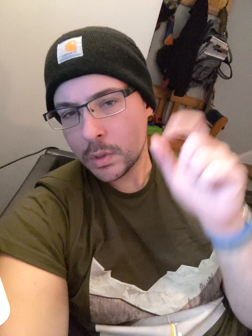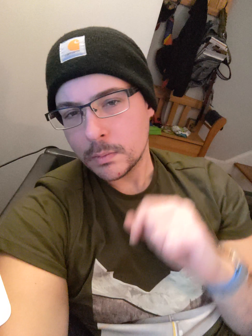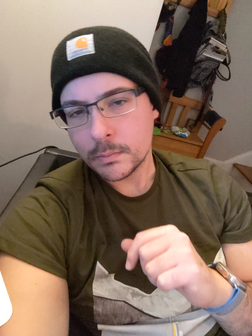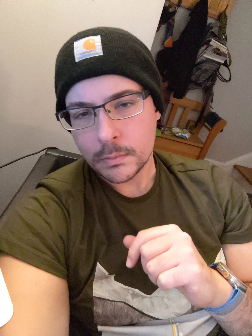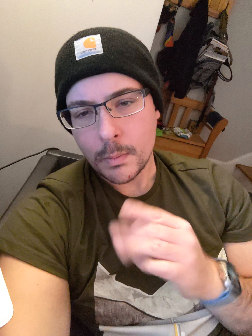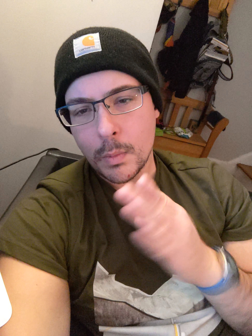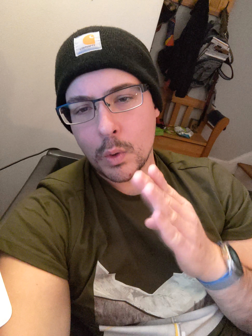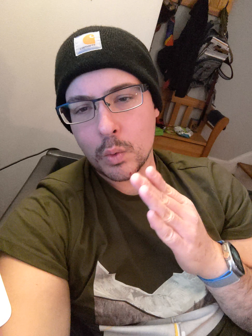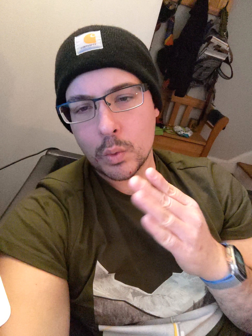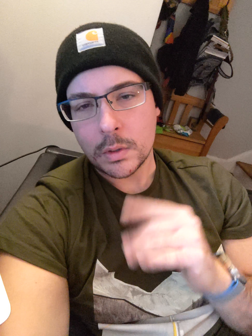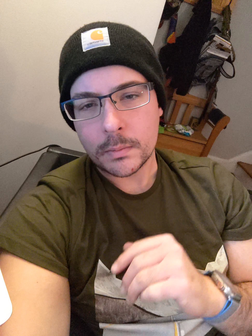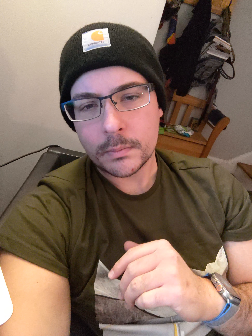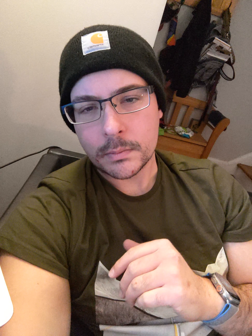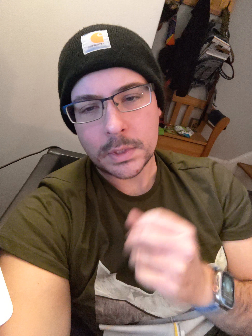blue